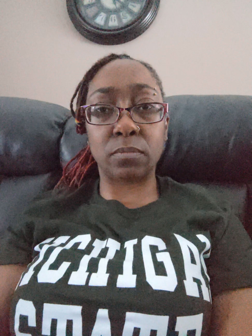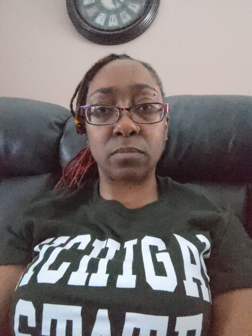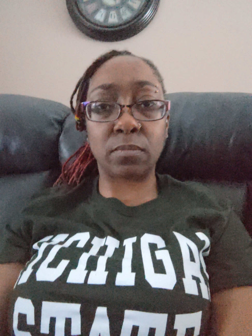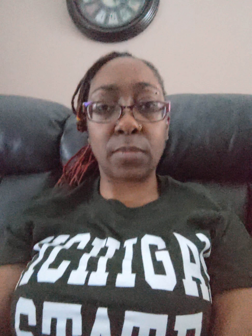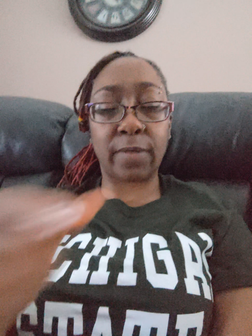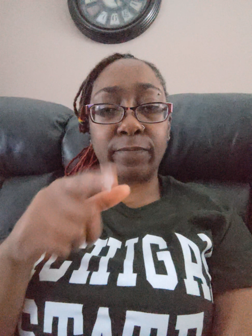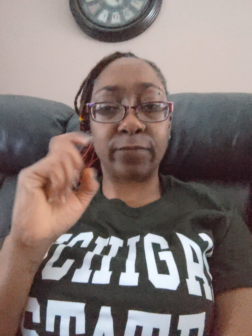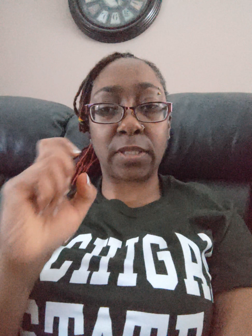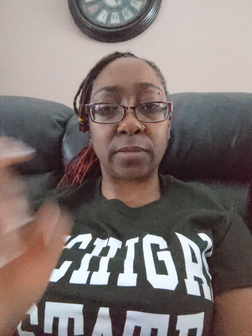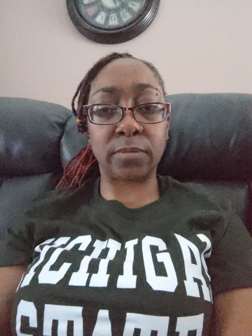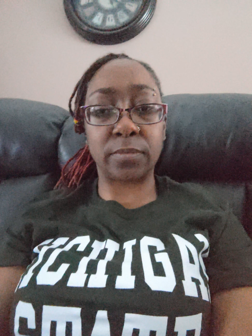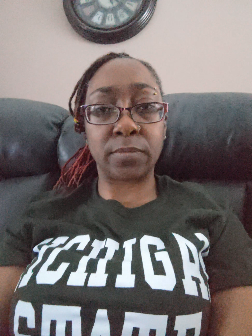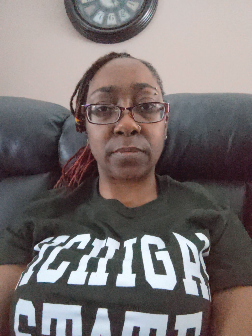fast